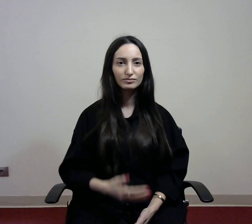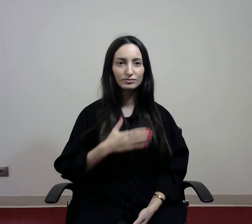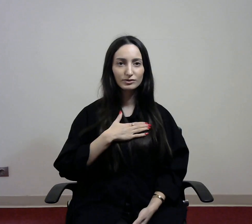mən